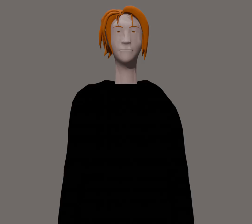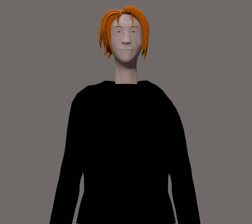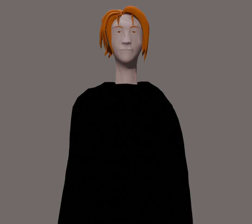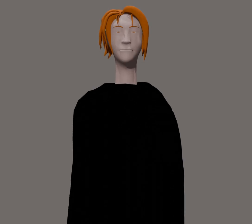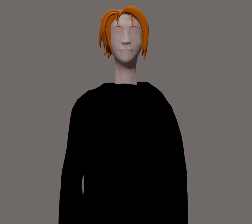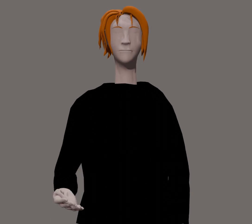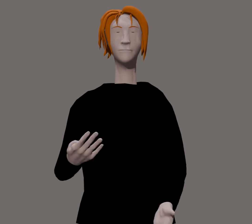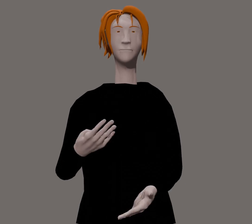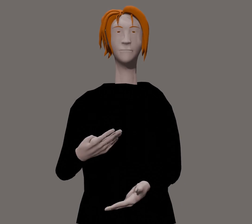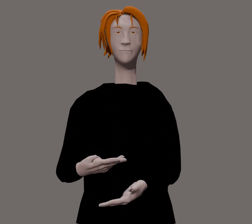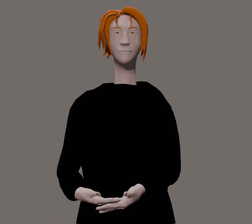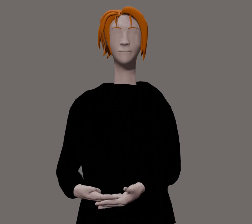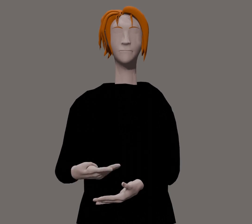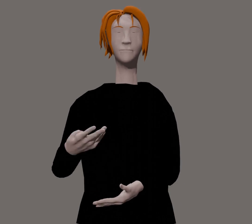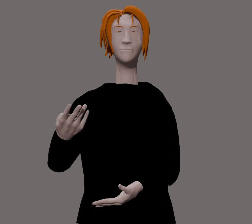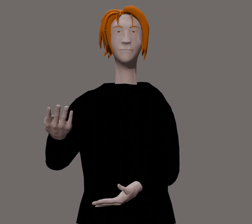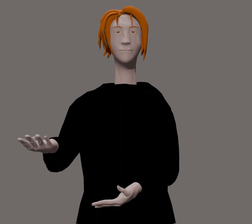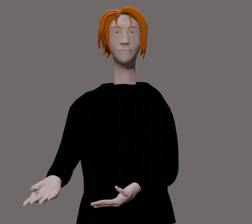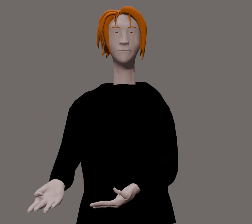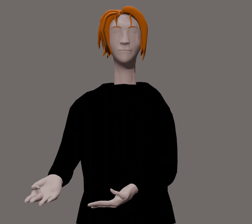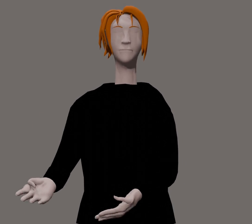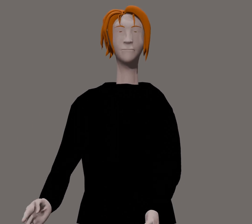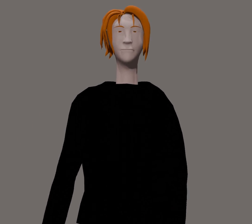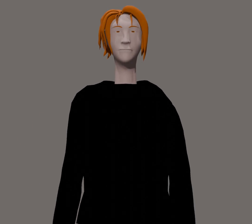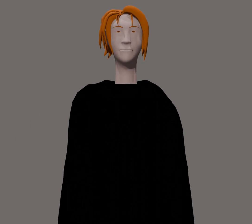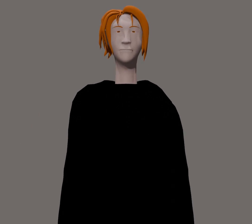Buy